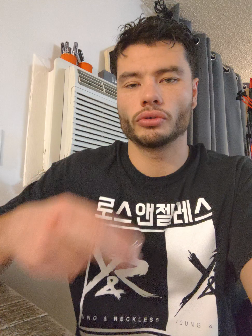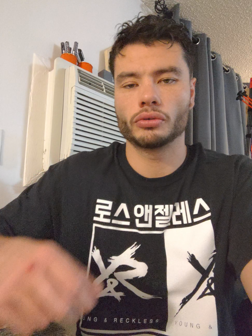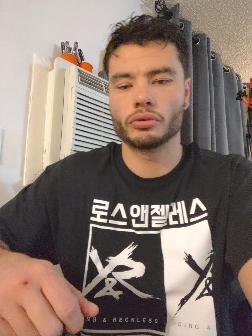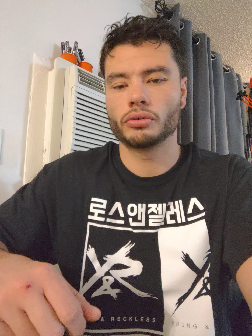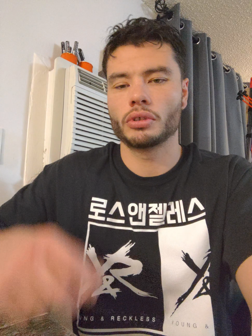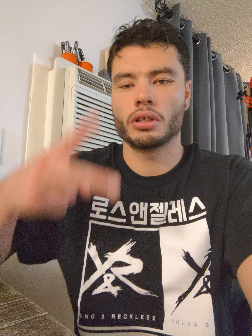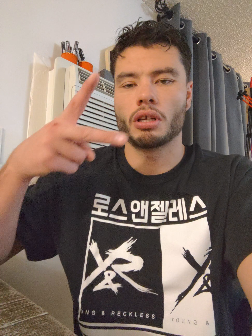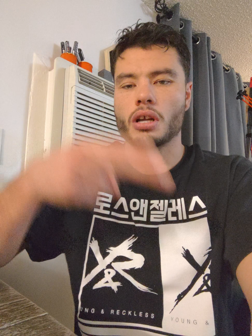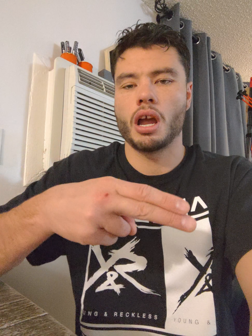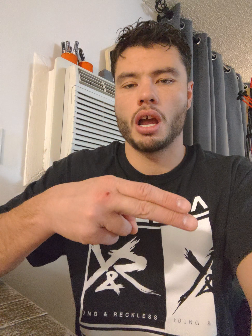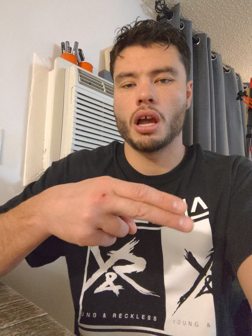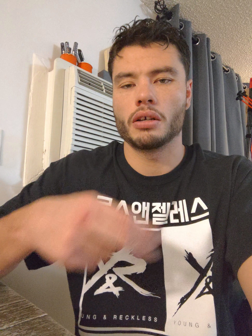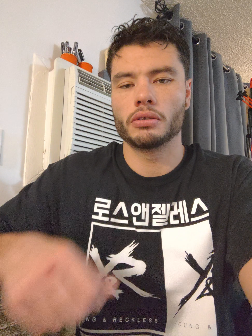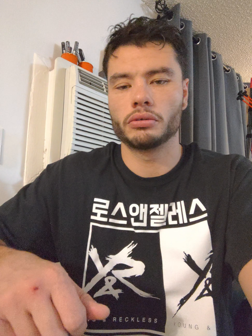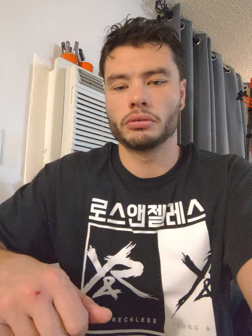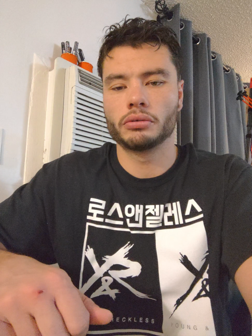cut